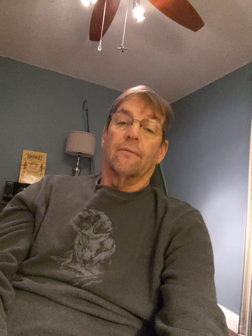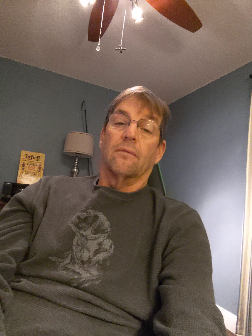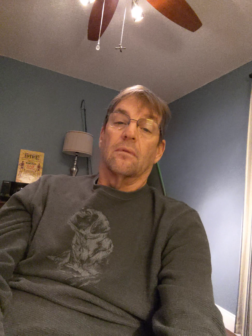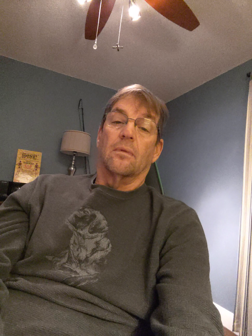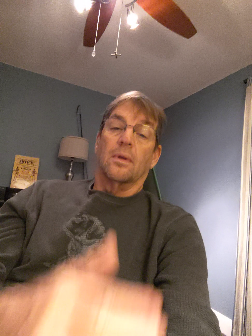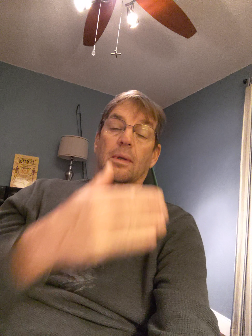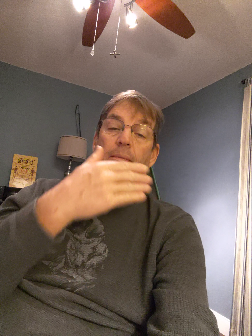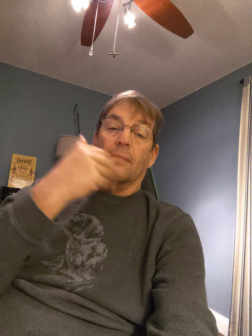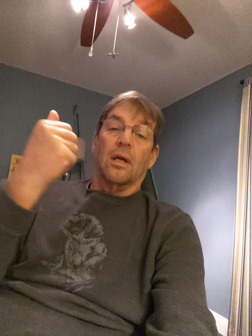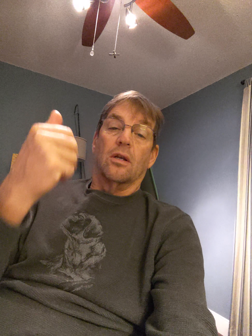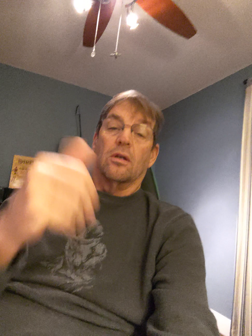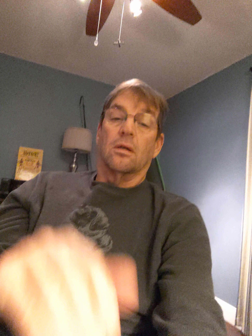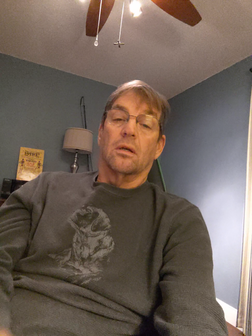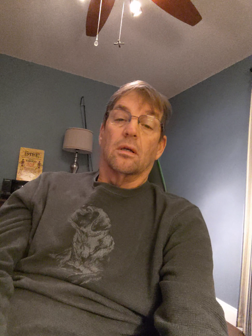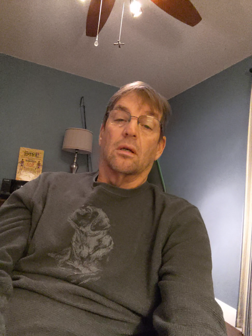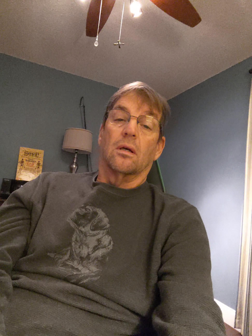better